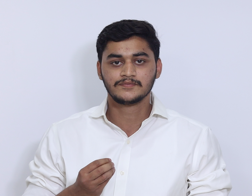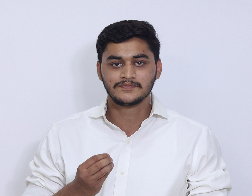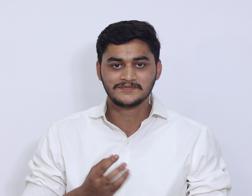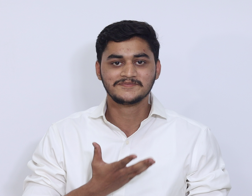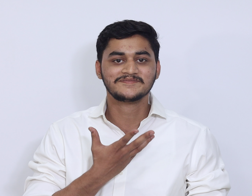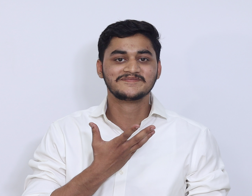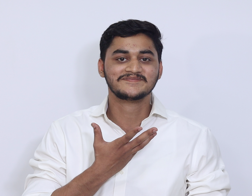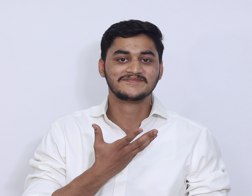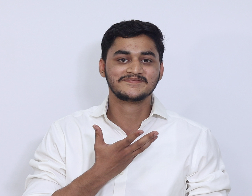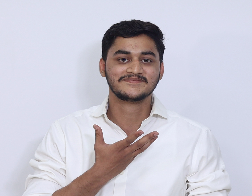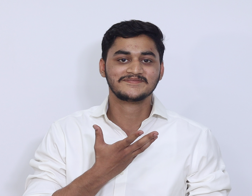glad